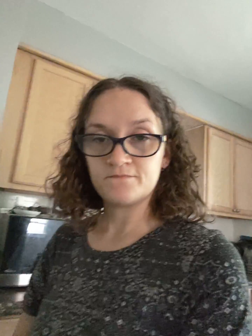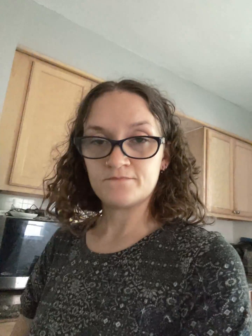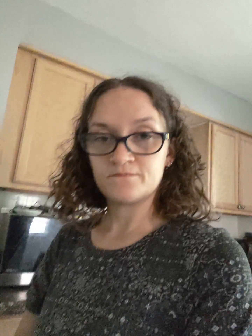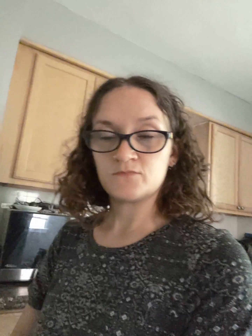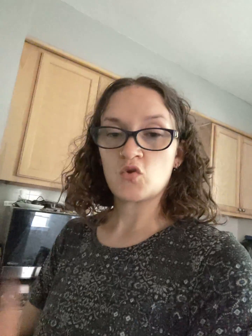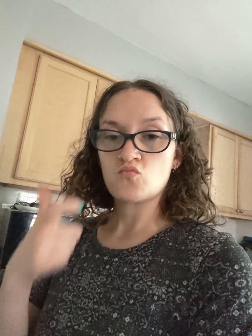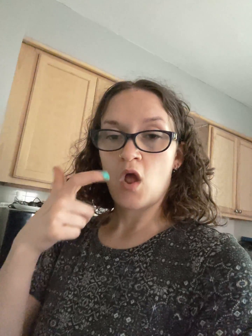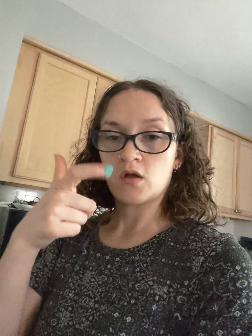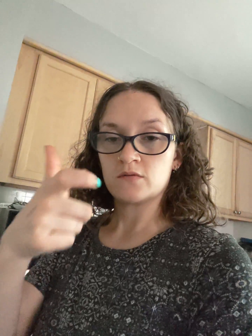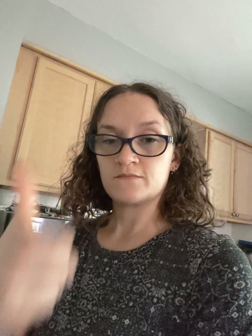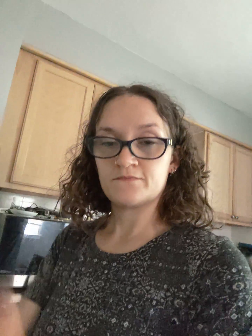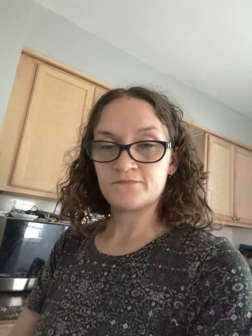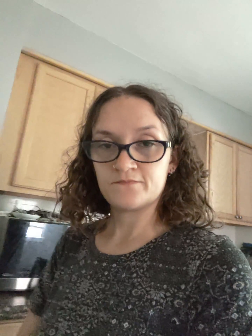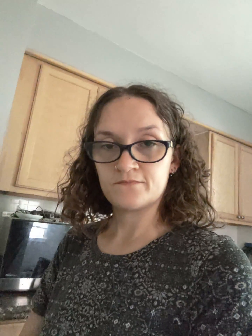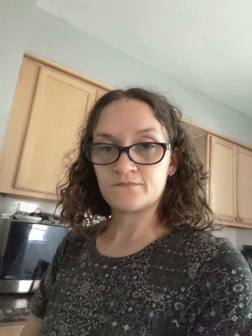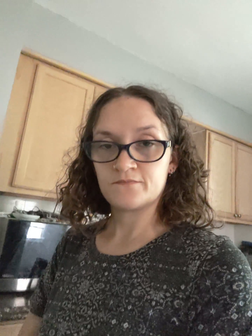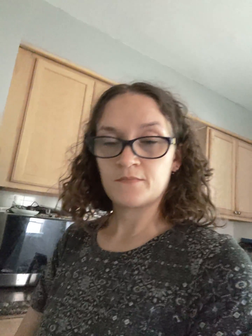run